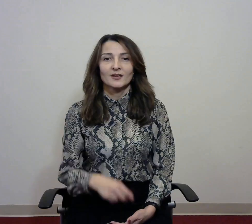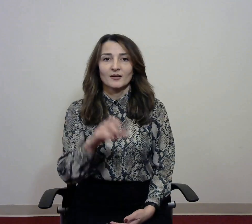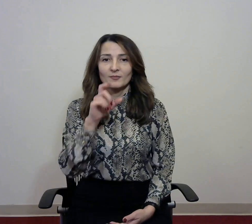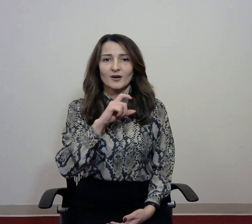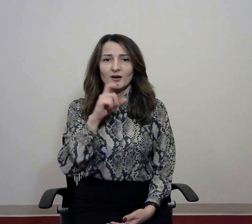dondurma